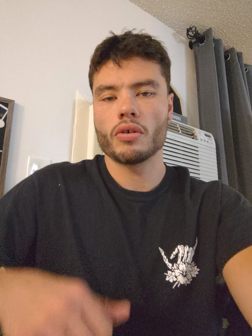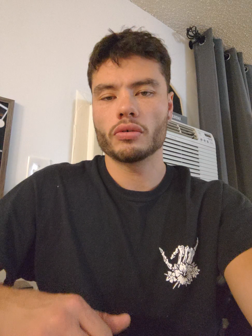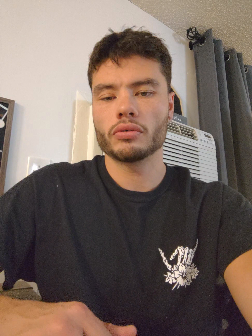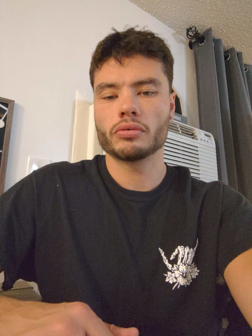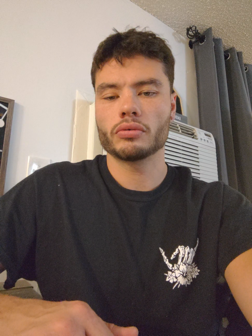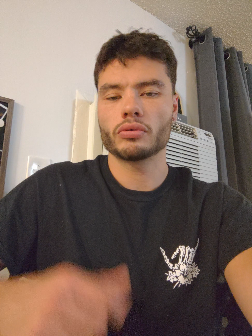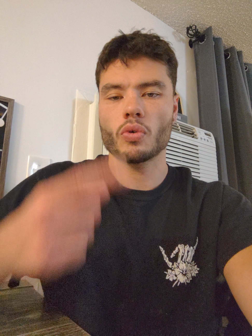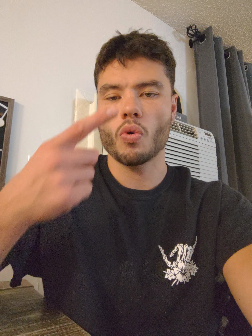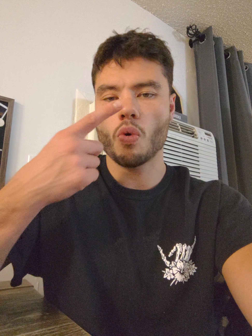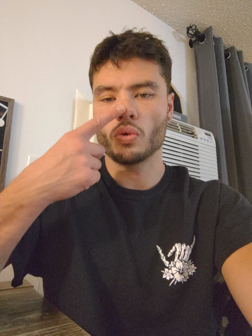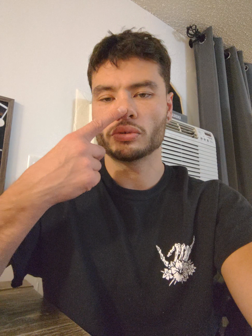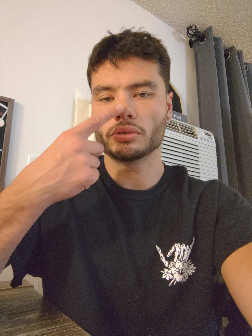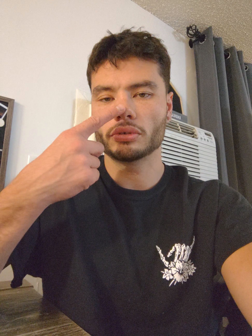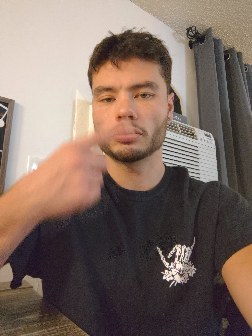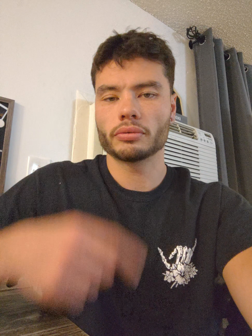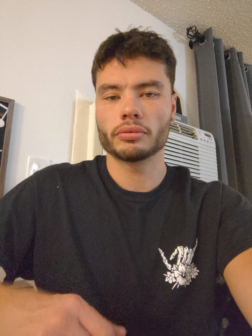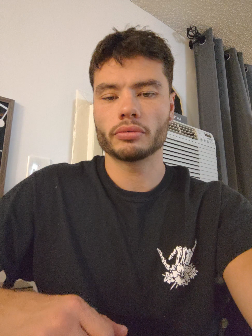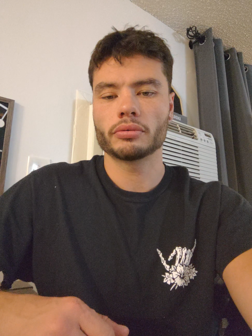nose